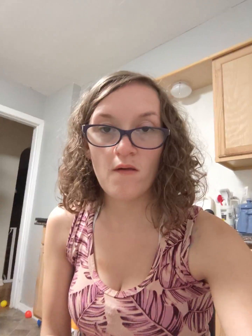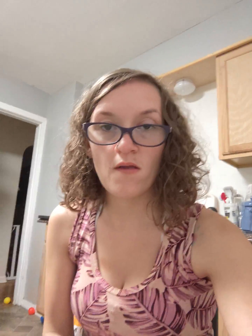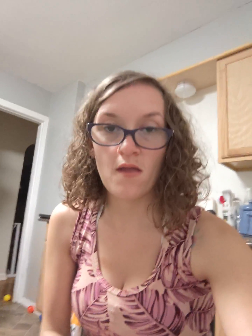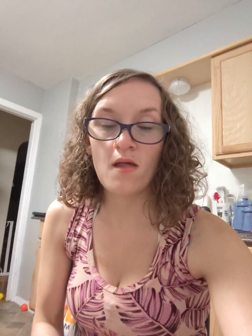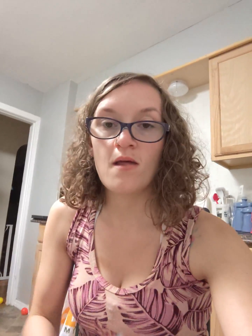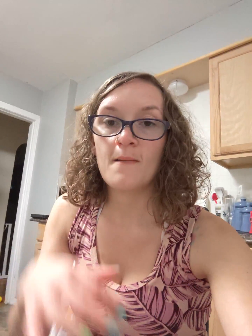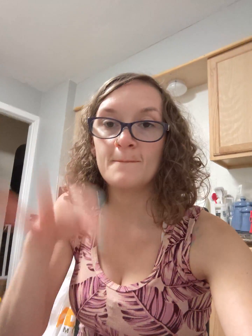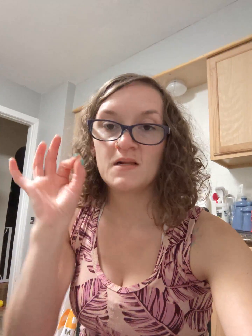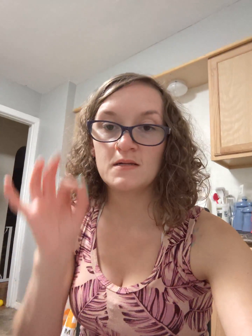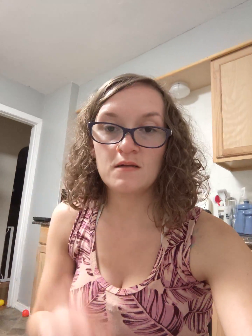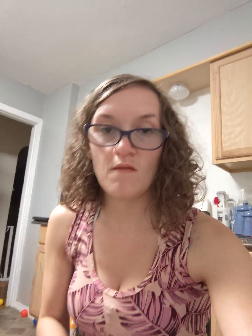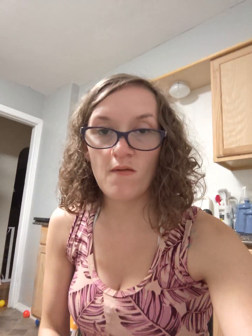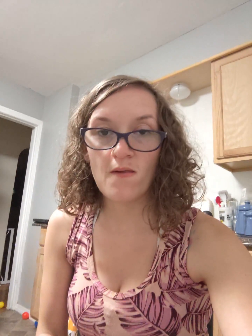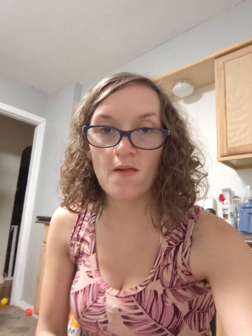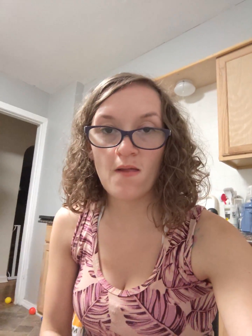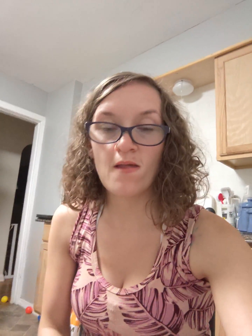pick